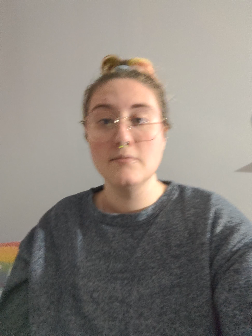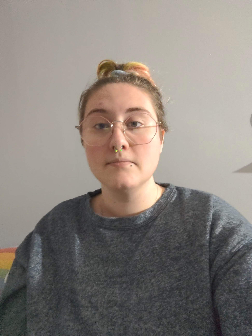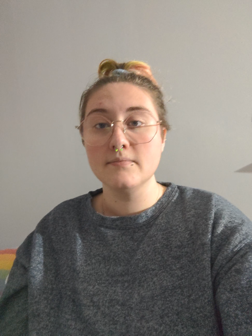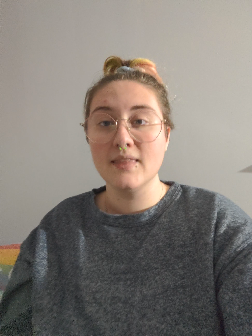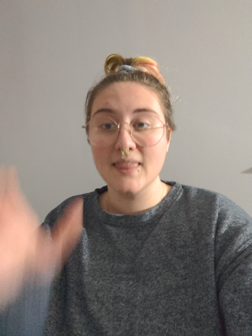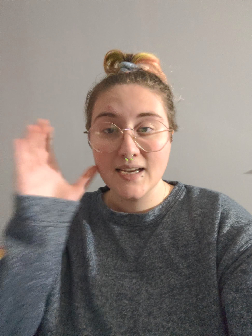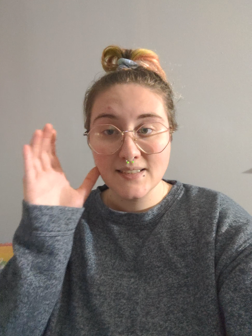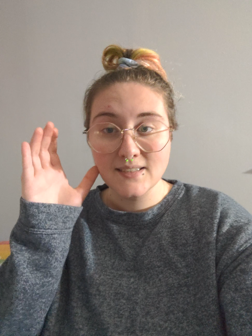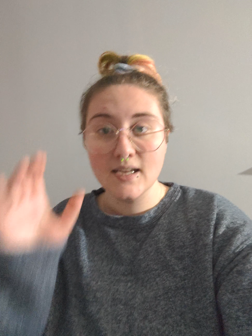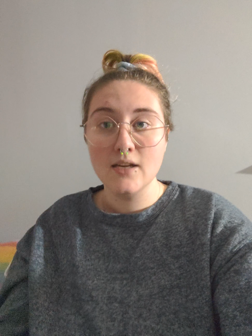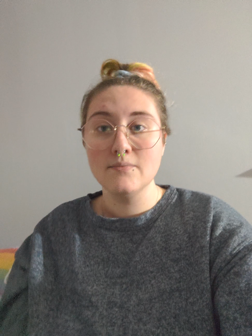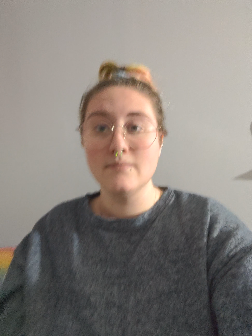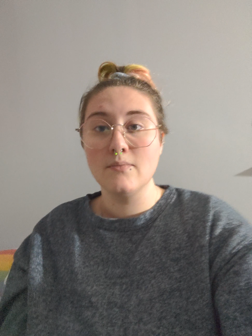listen